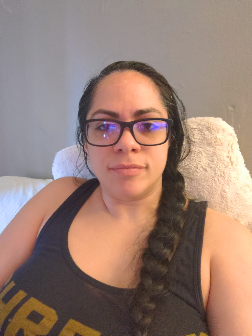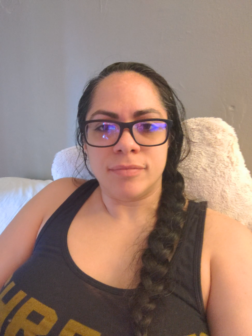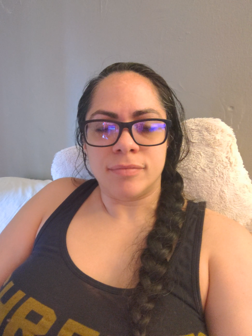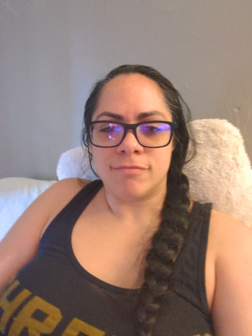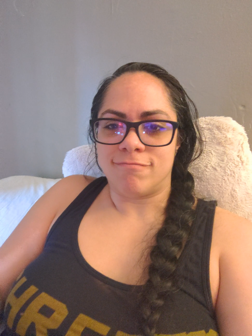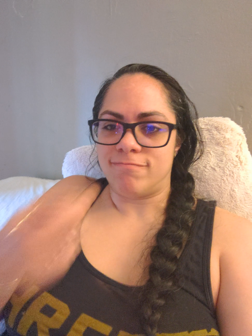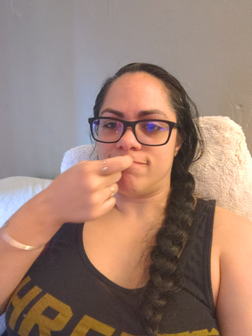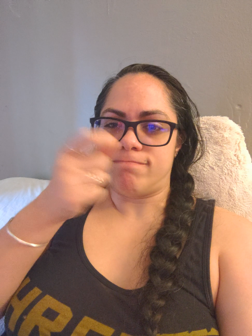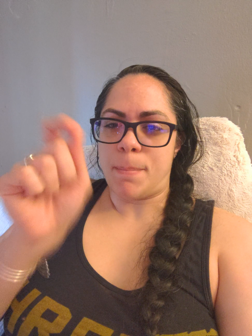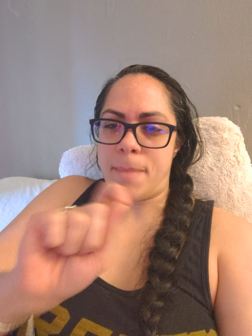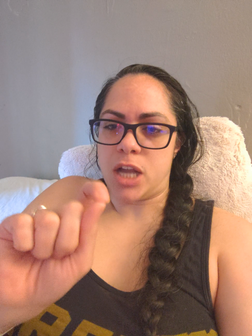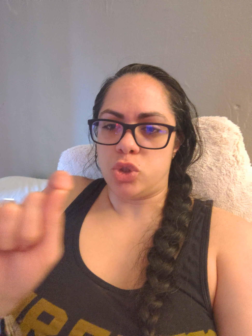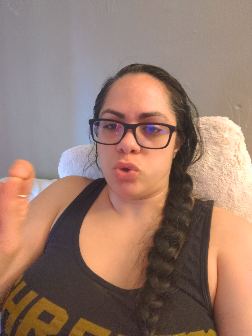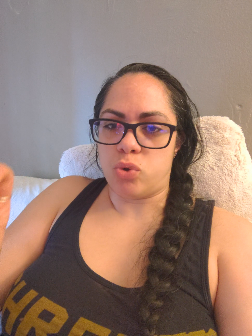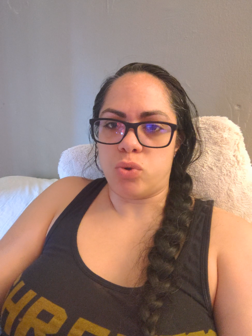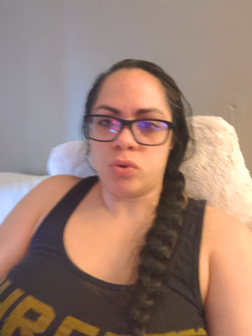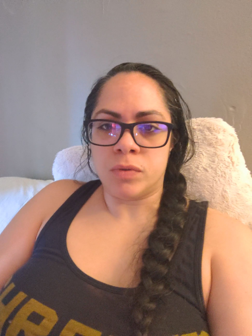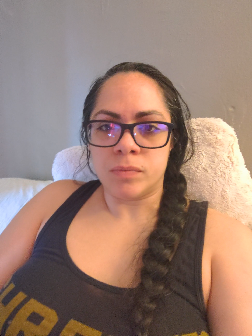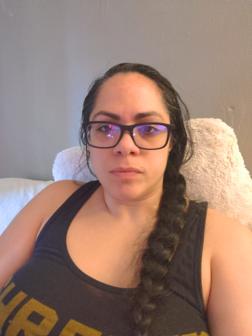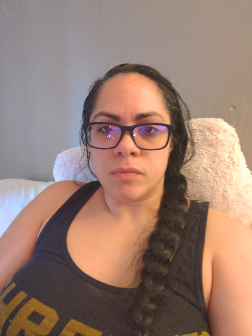pencil